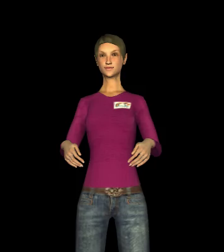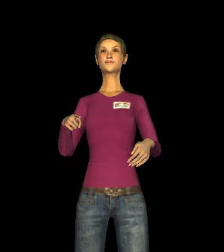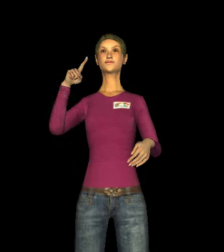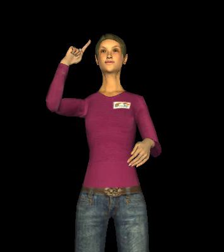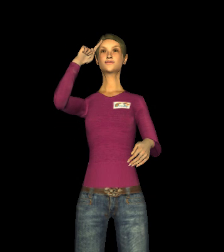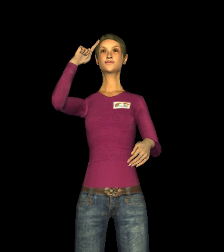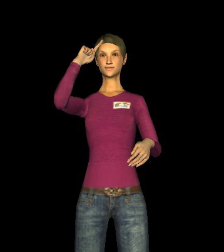لماذا